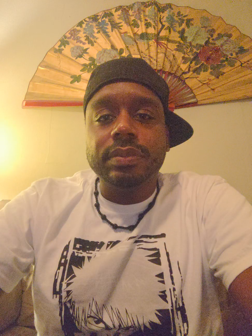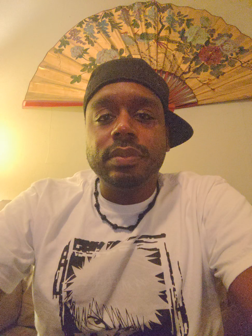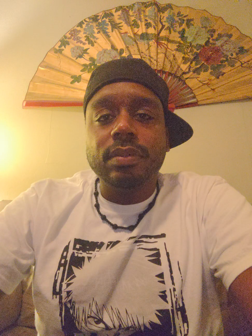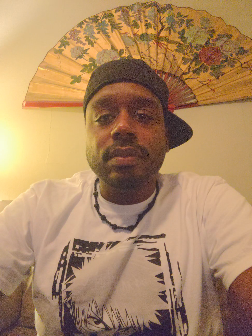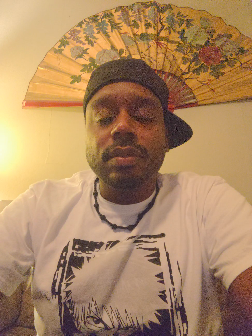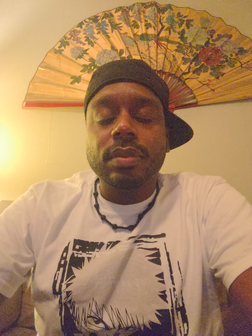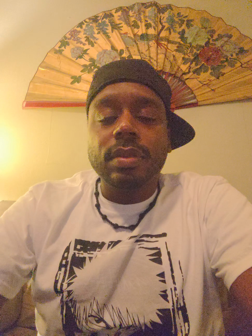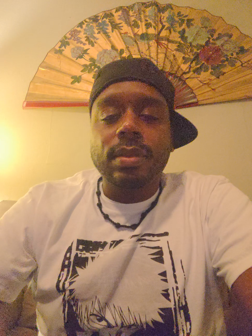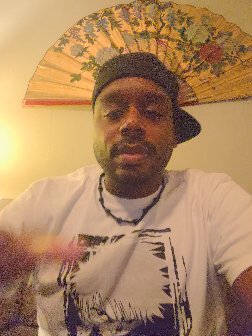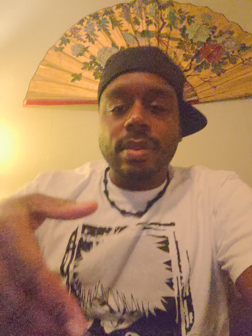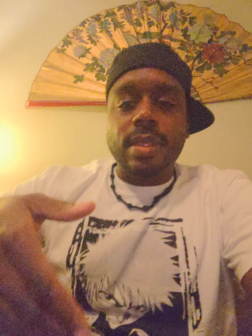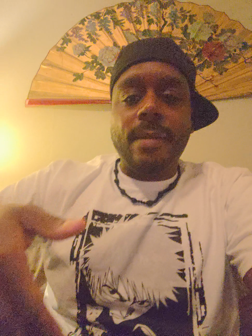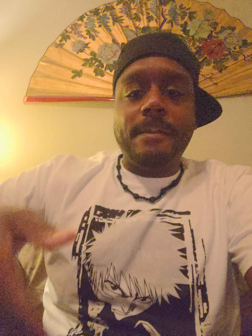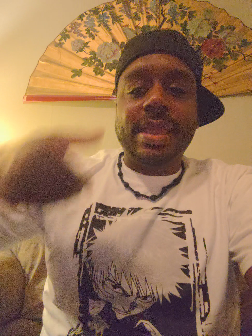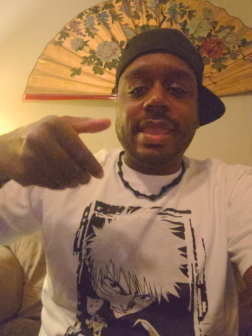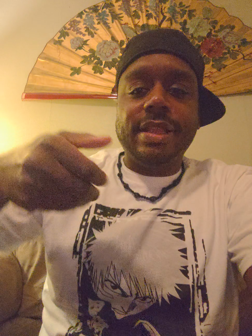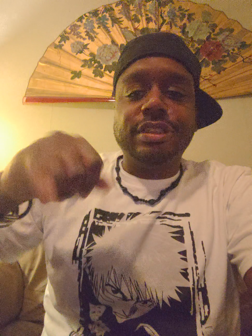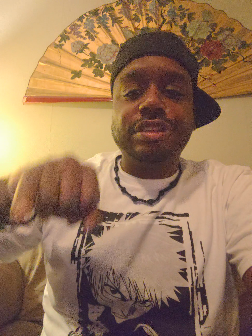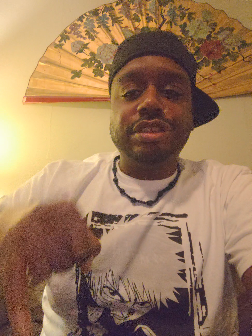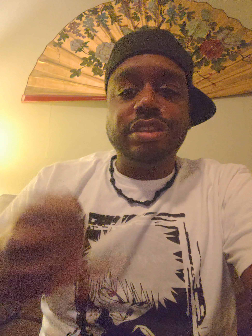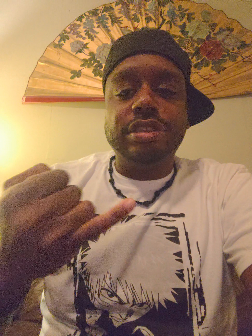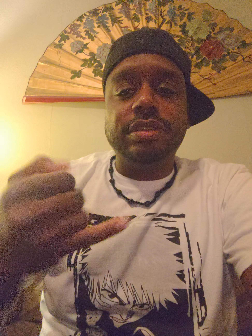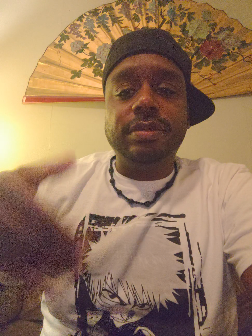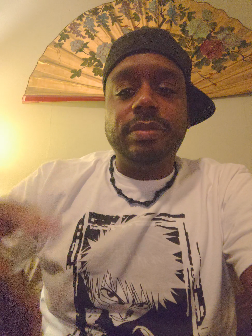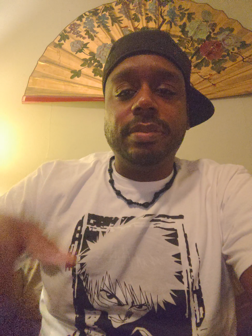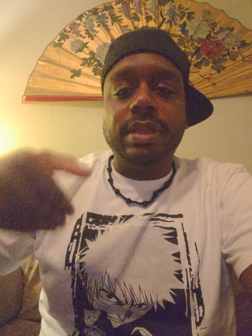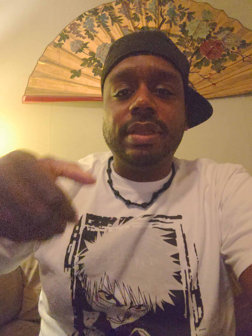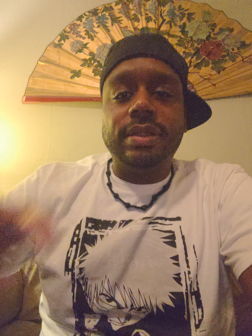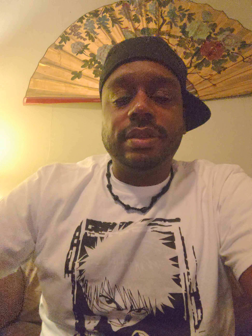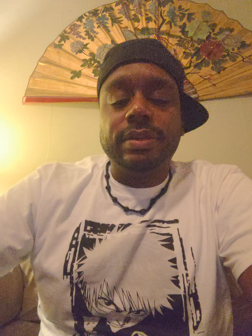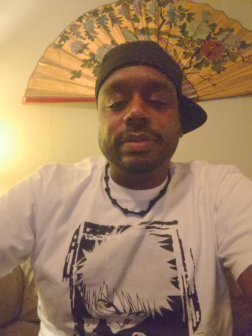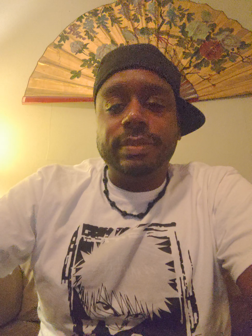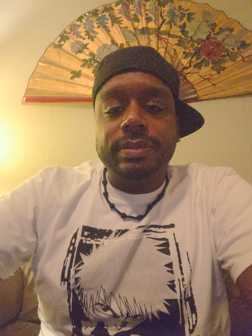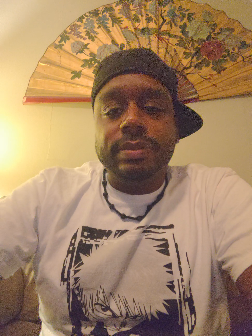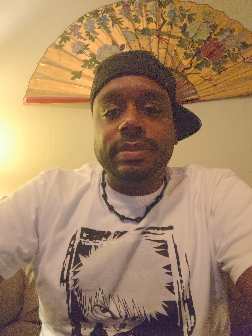jeans